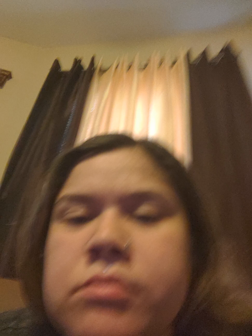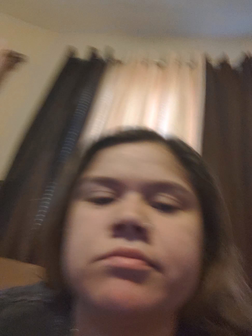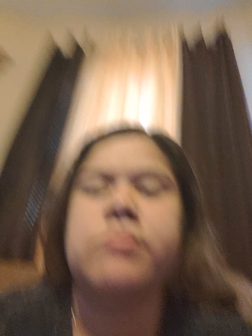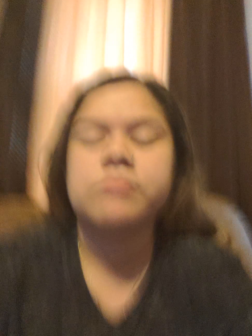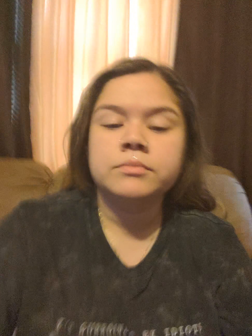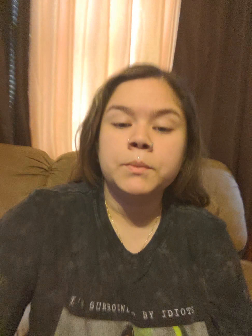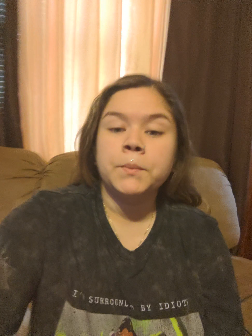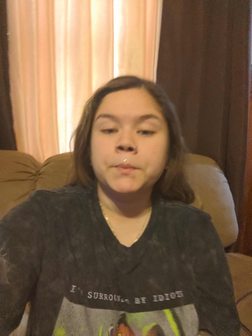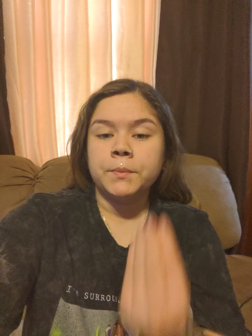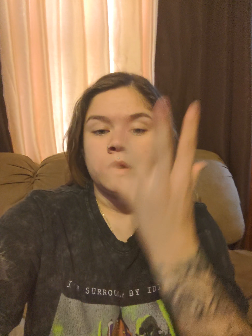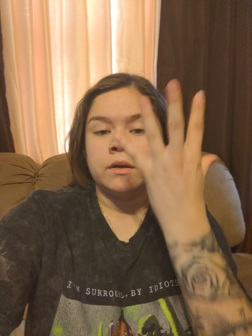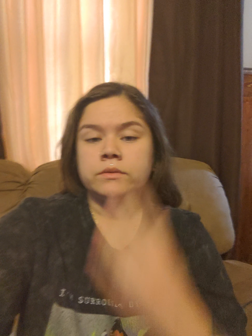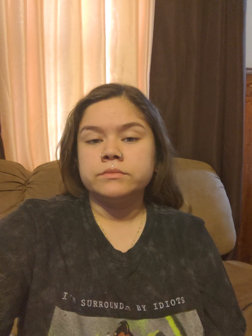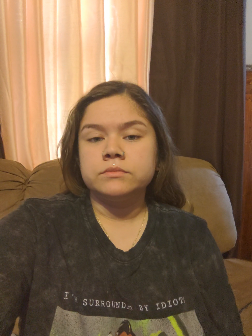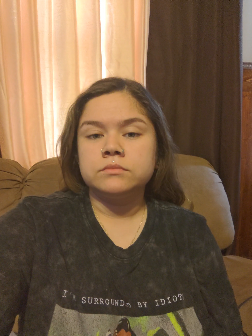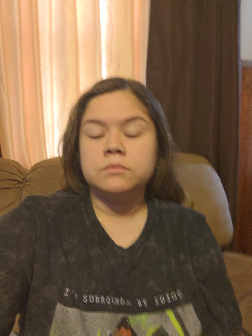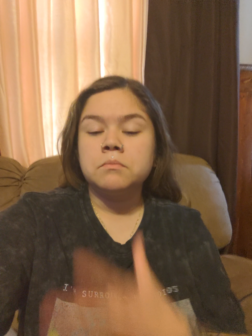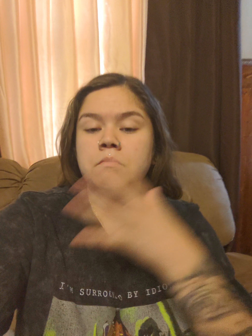plants